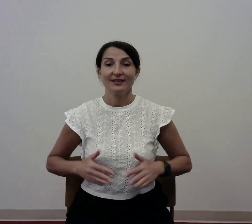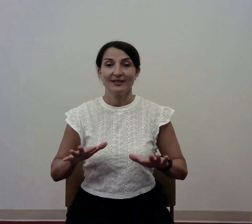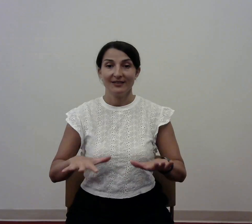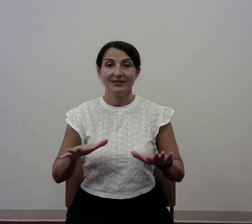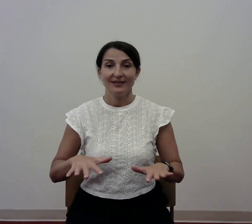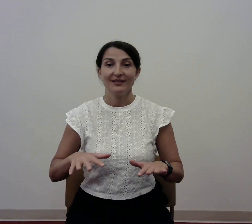yer